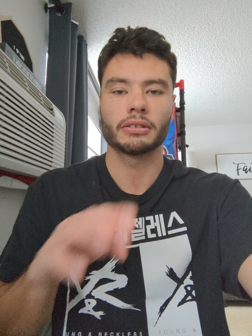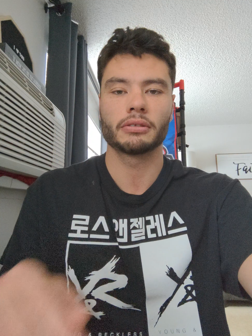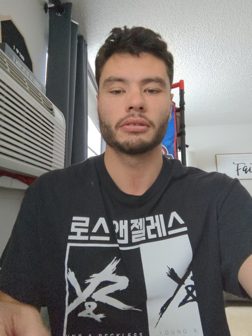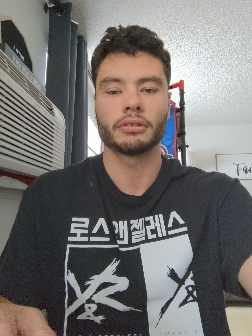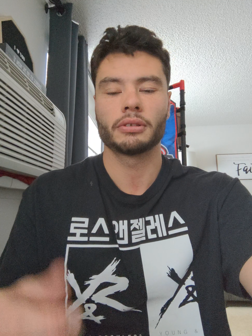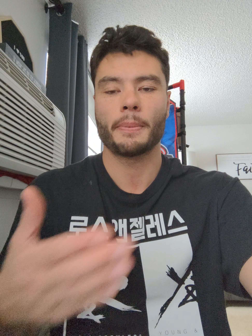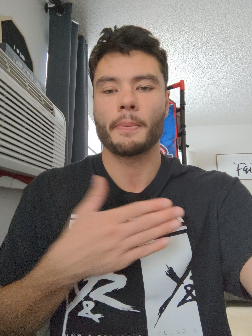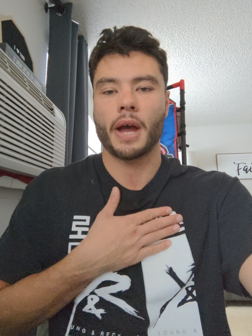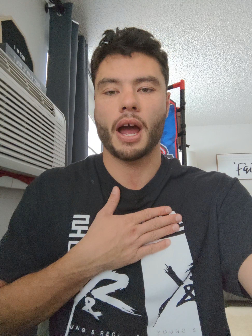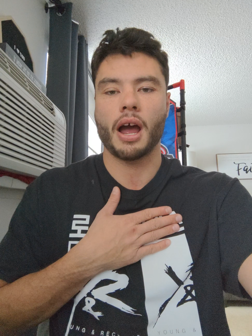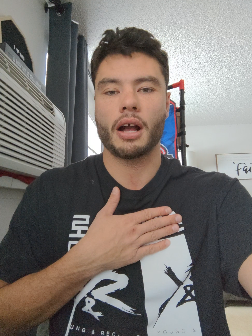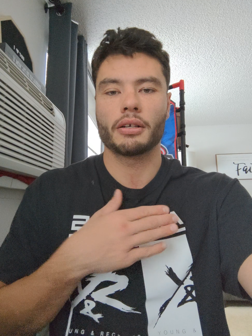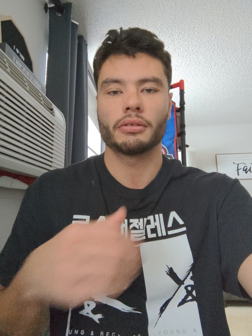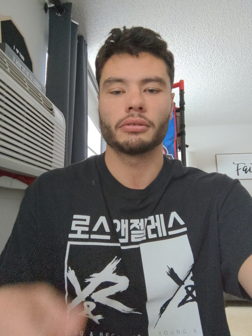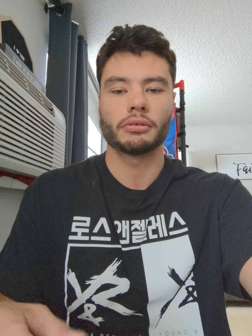my